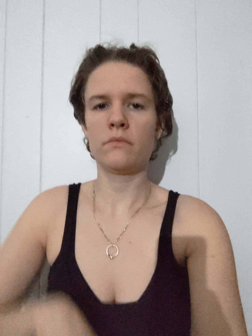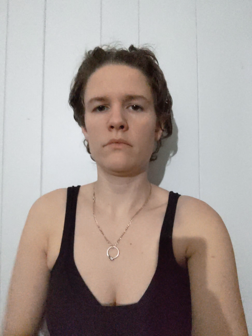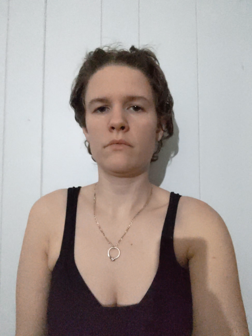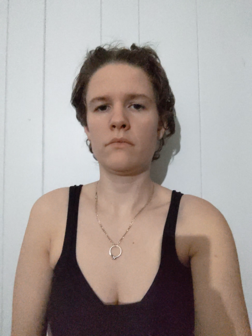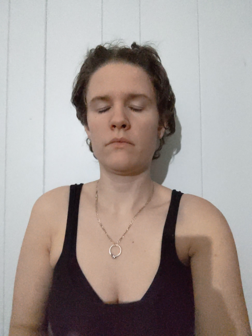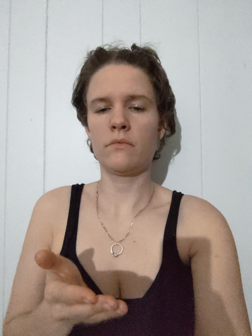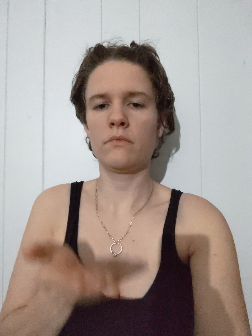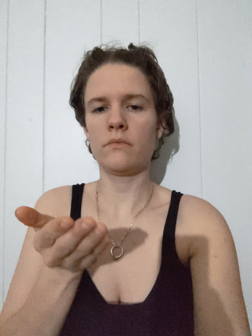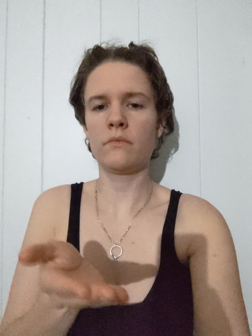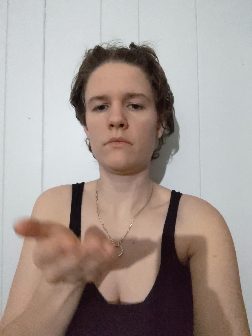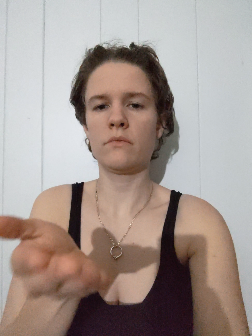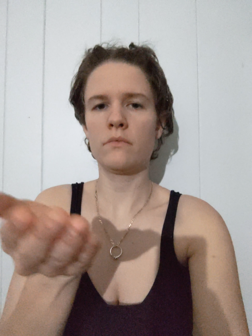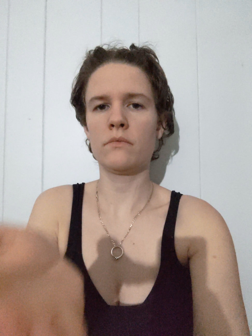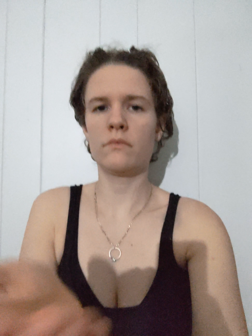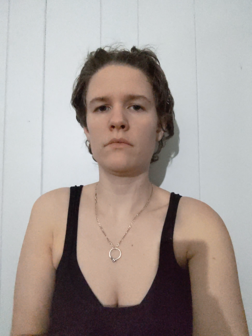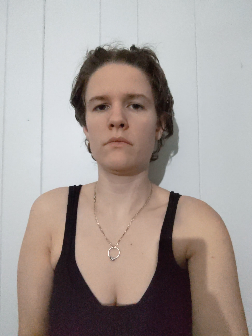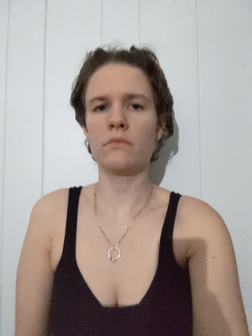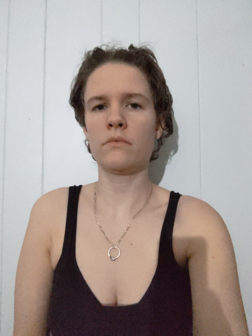boat